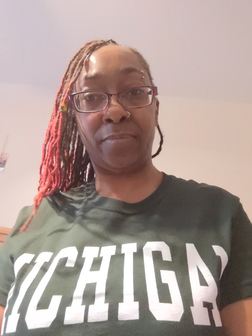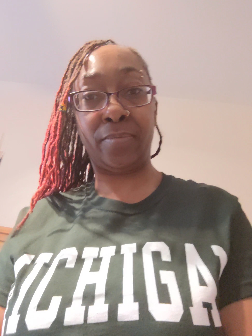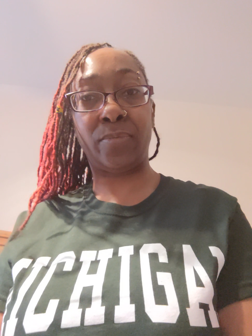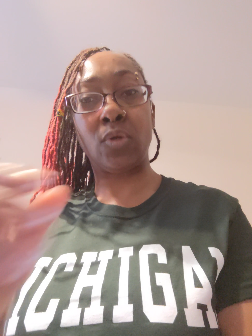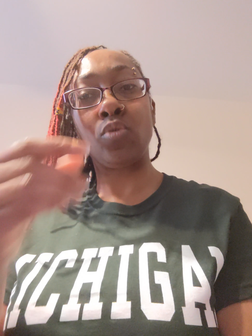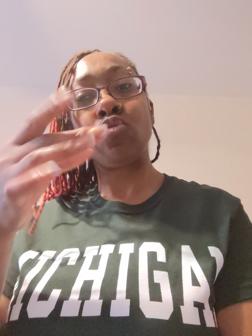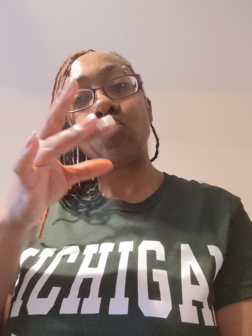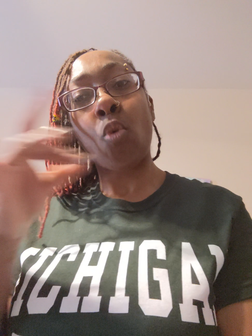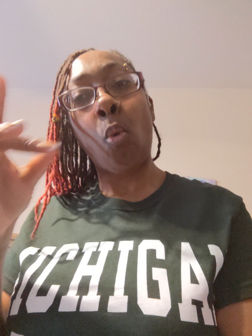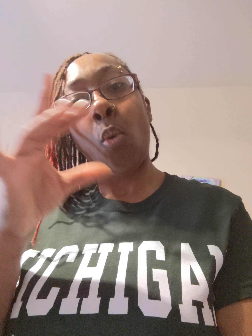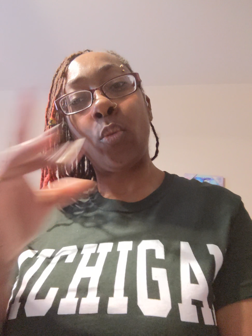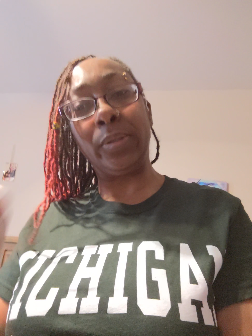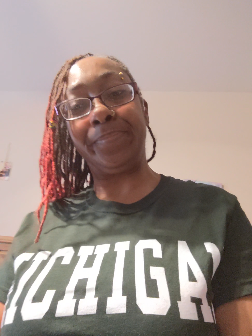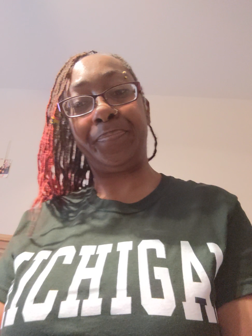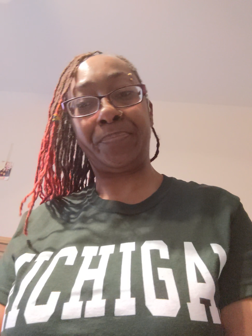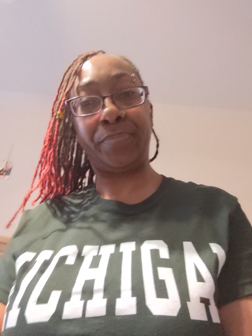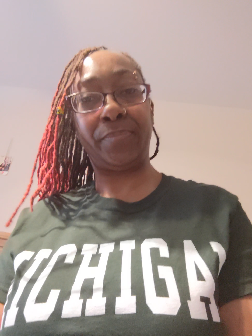story